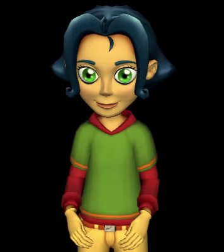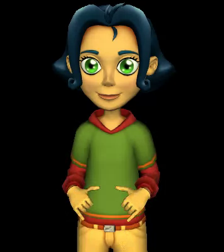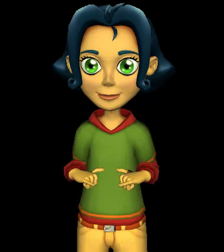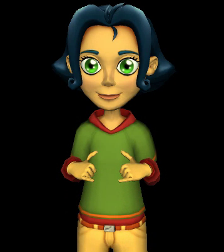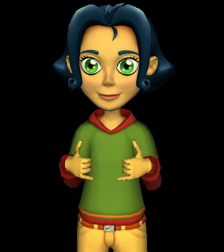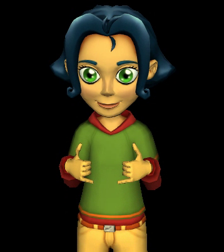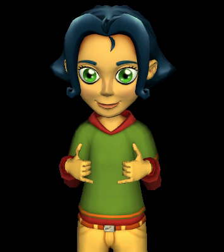شاب